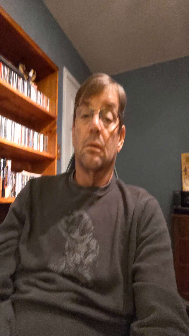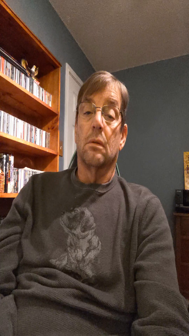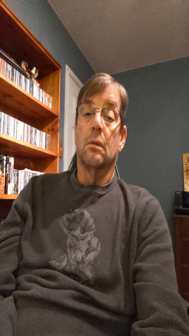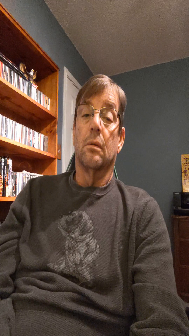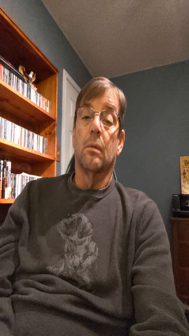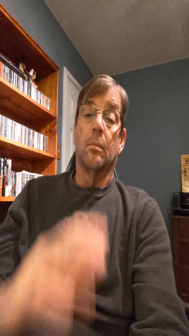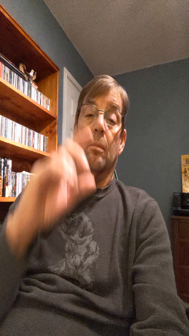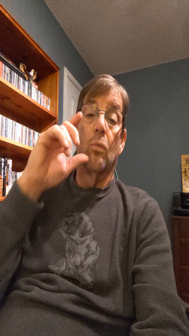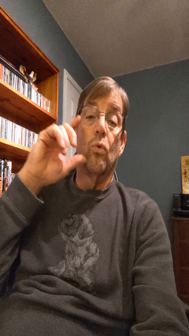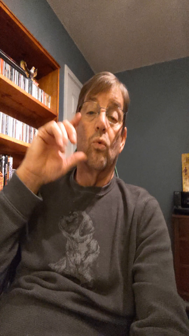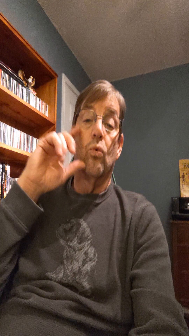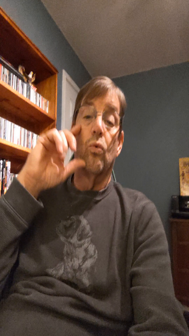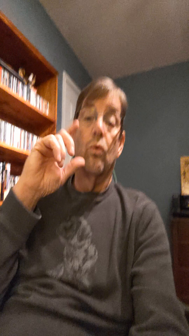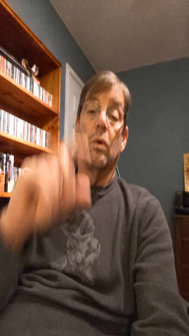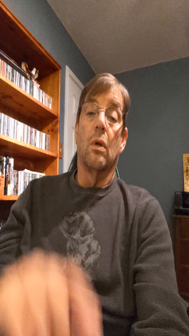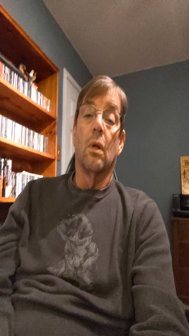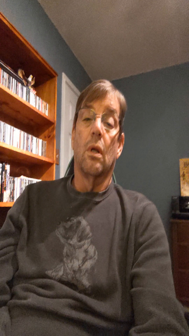moon